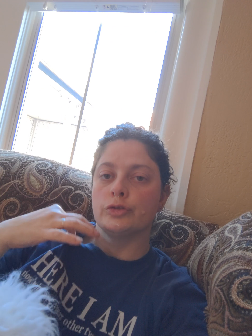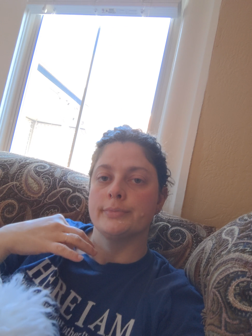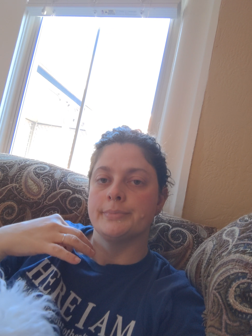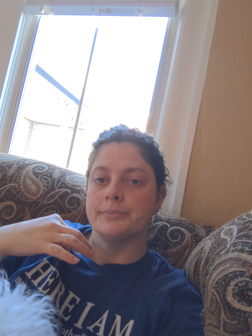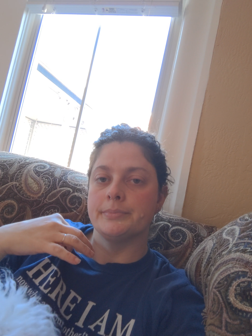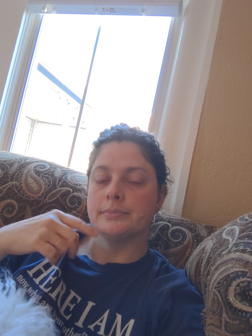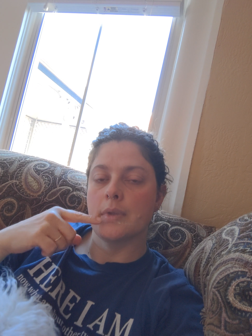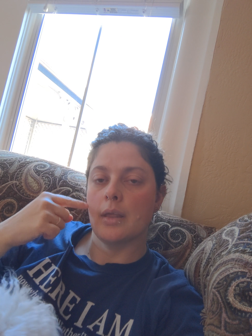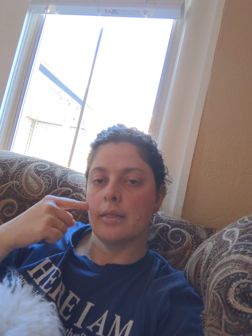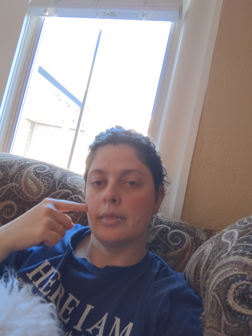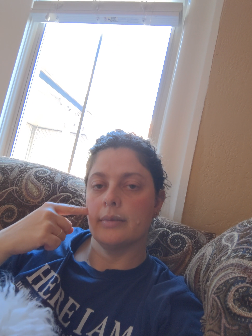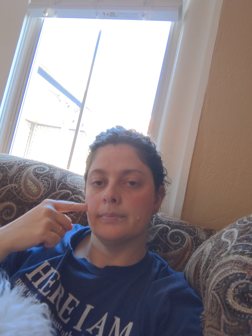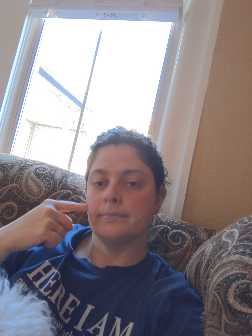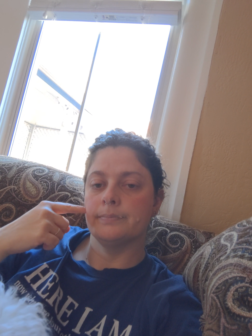smile